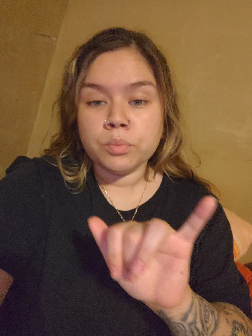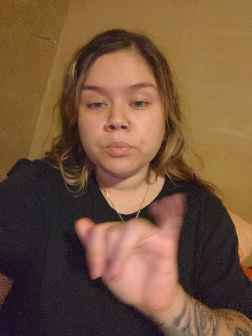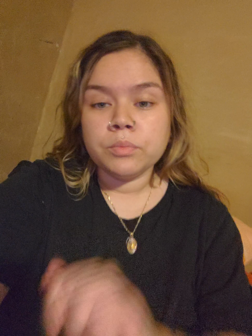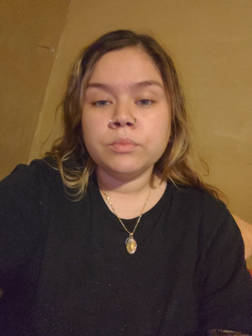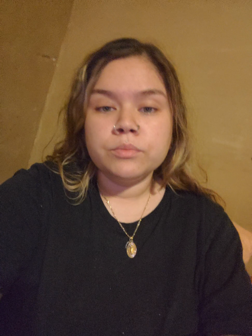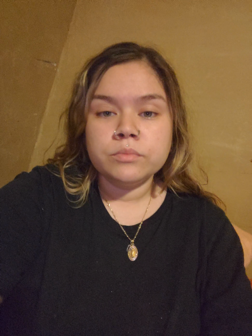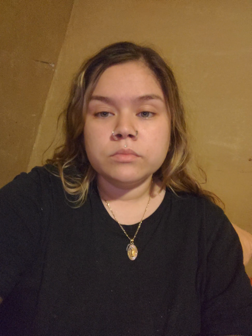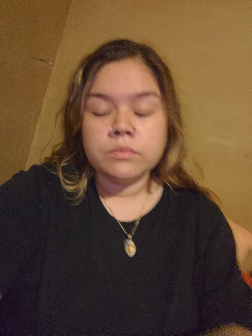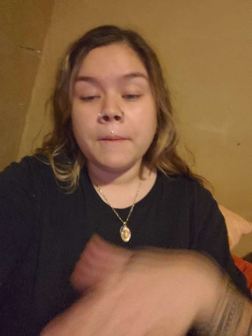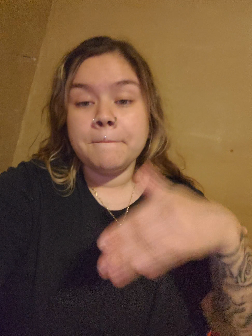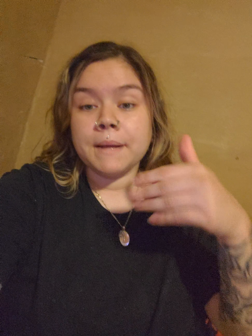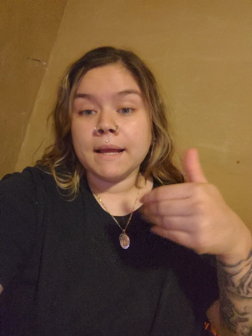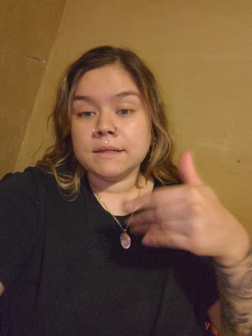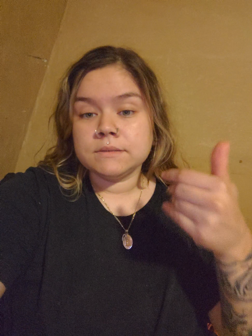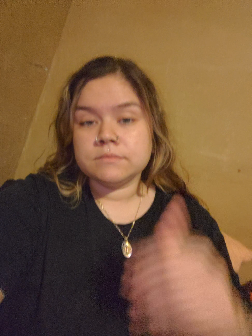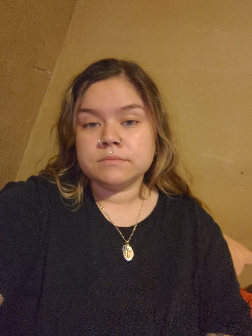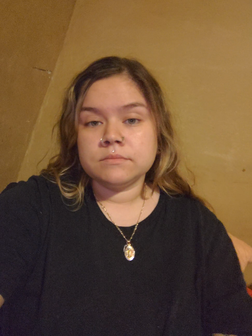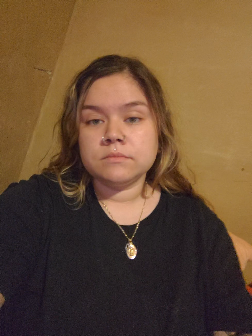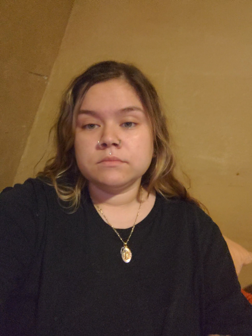pants